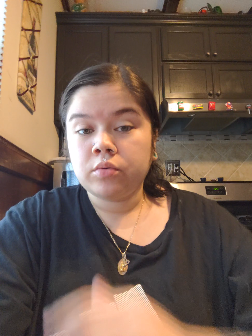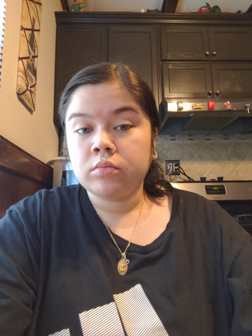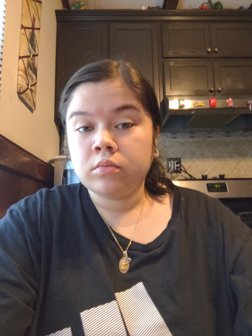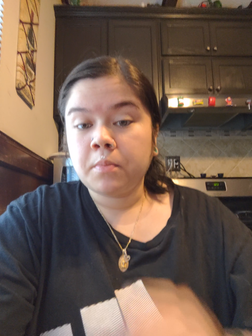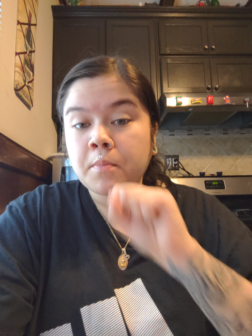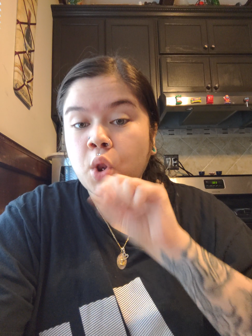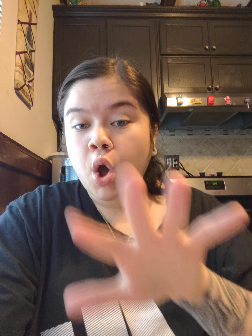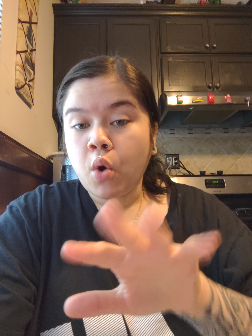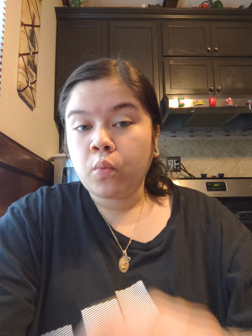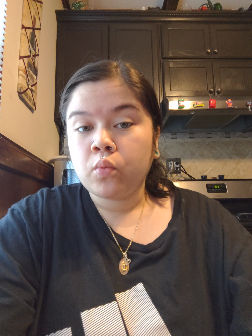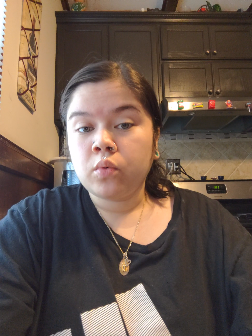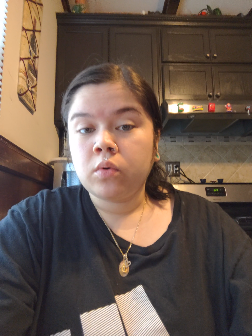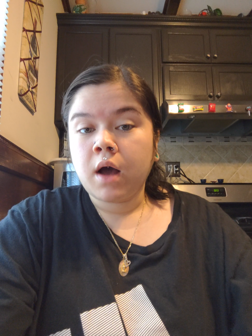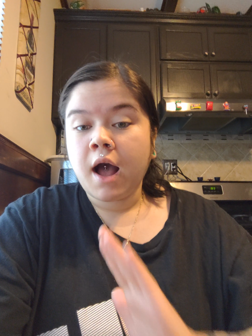blow